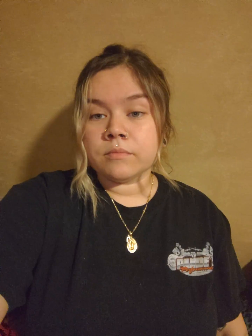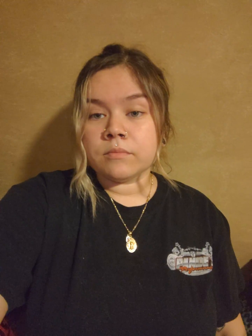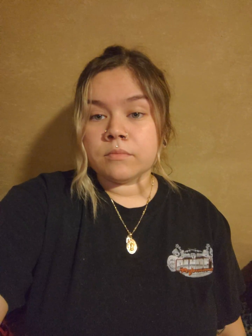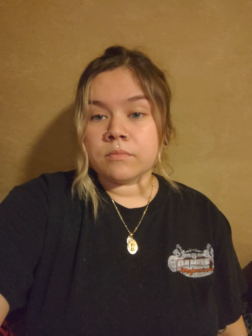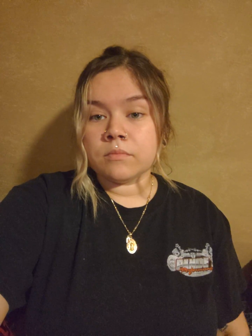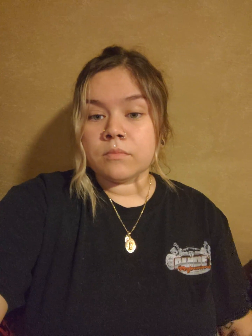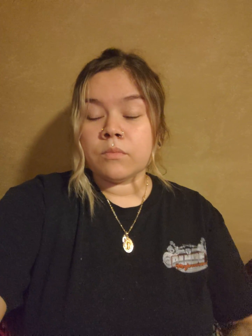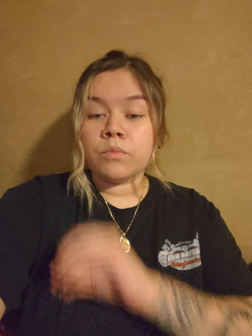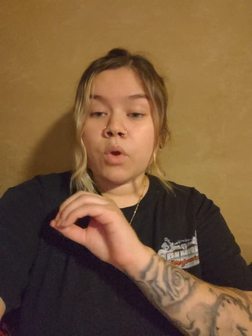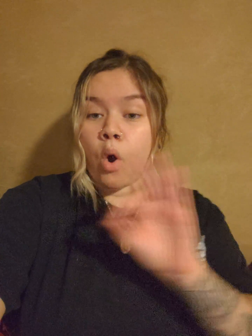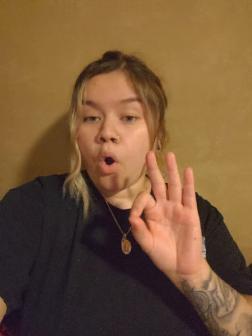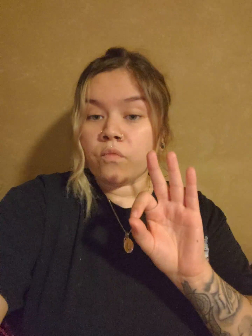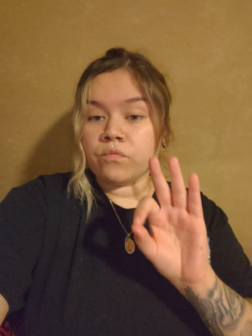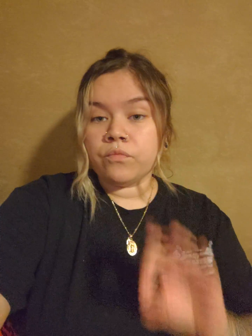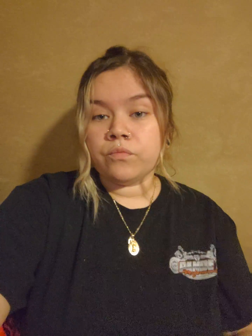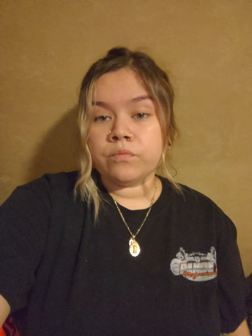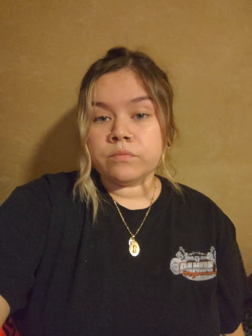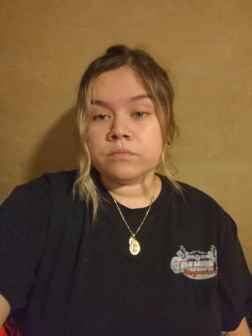off